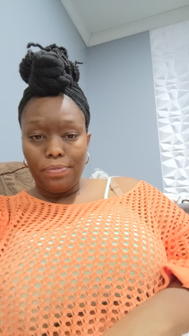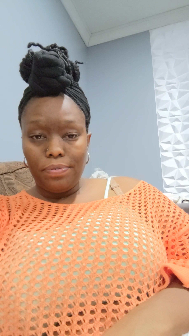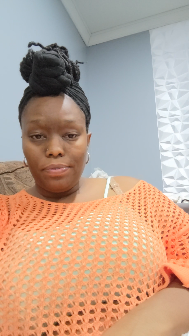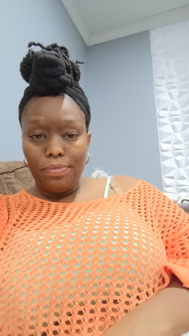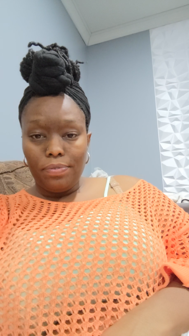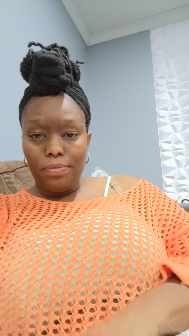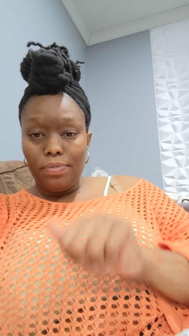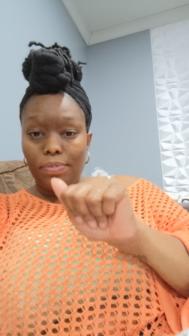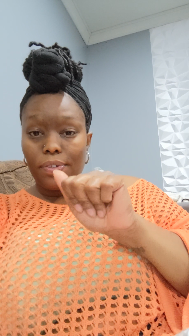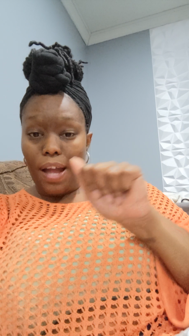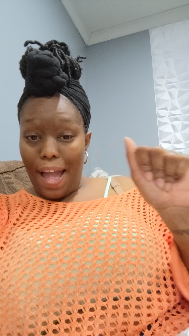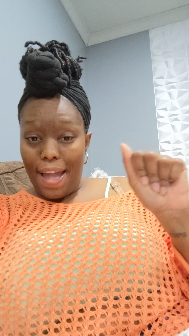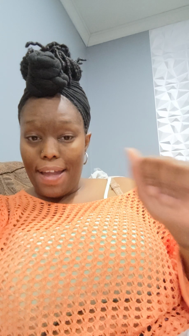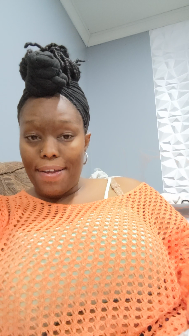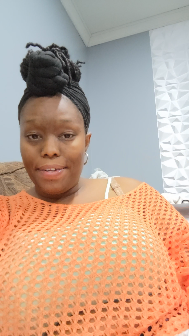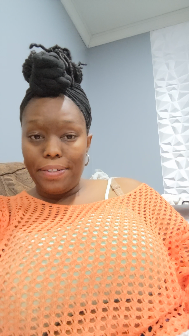a